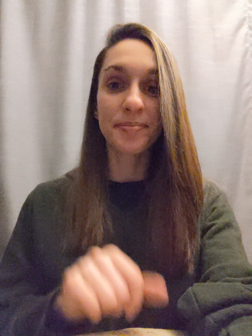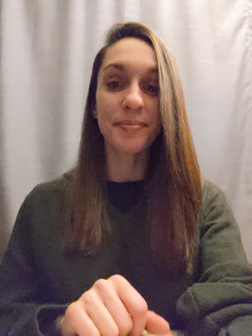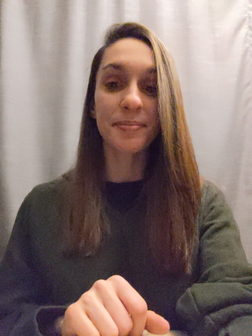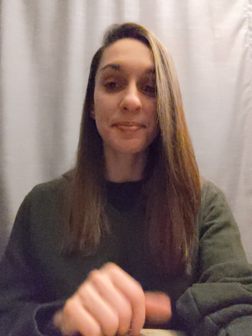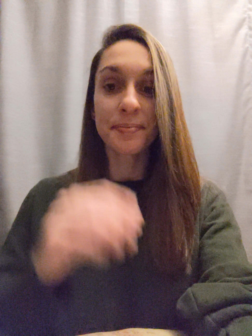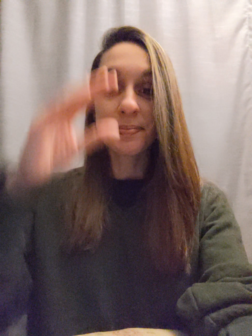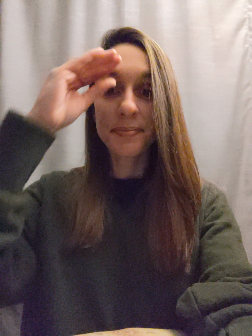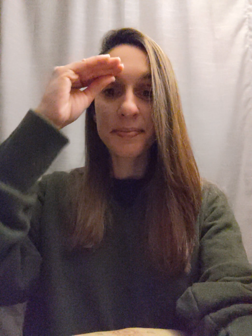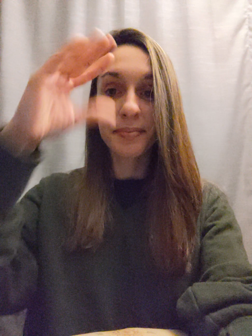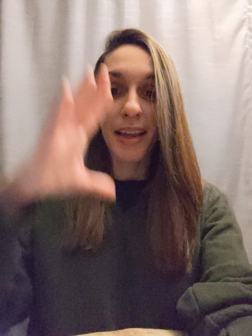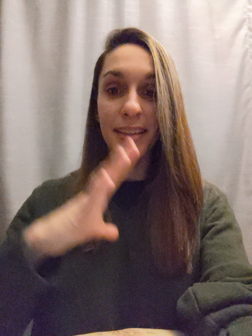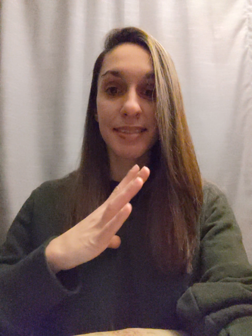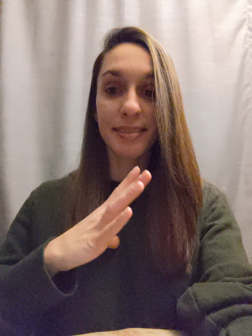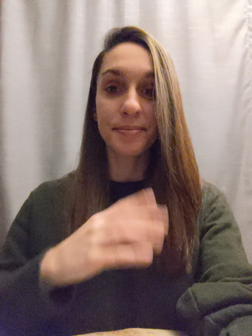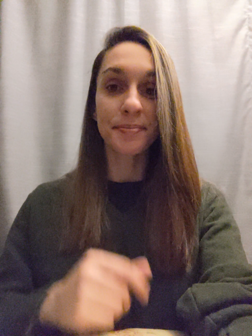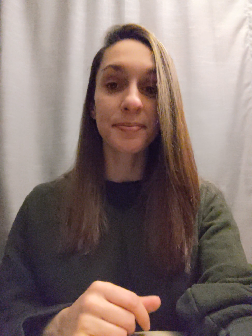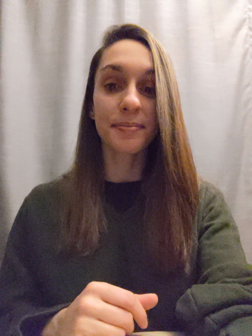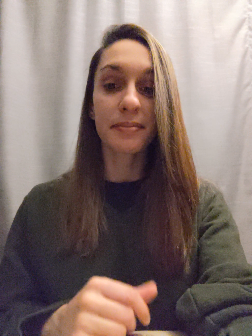man